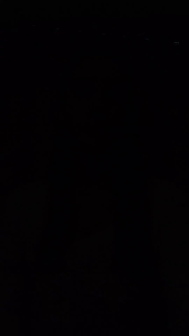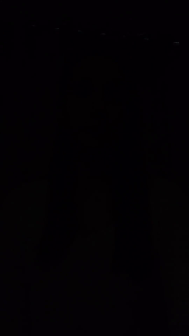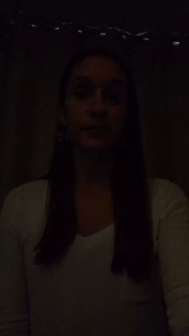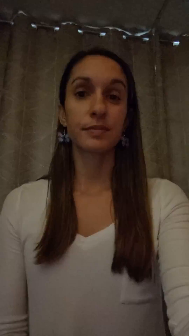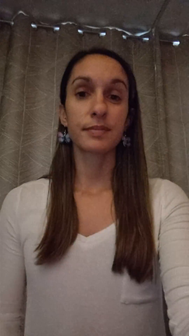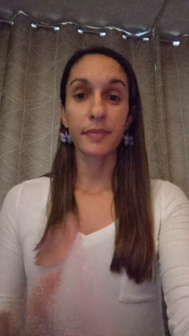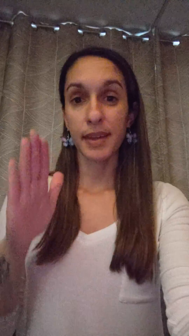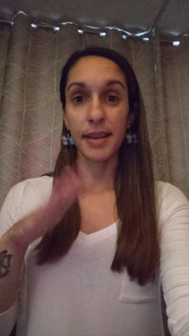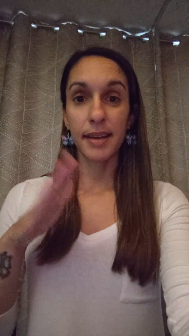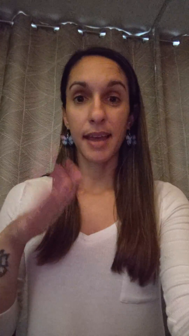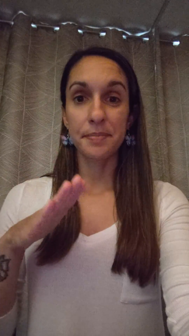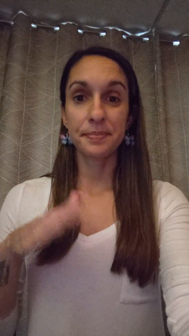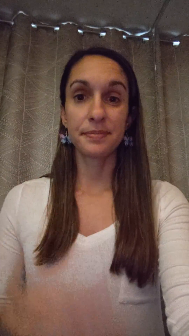clap